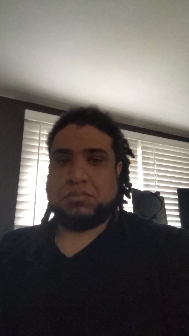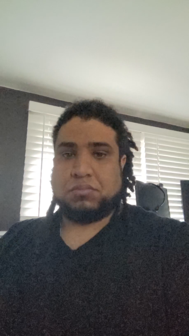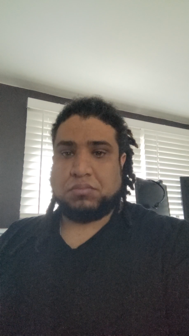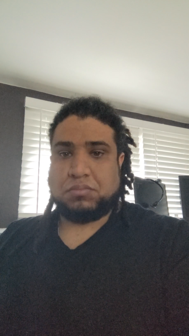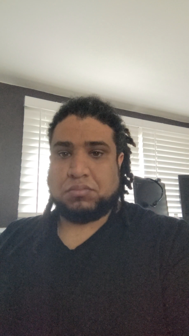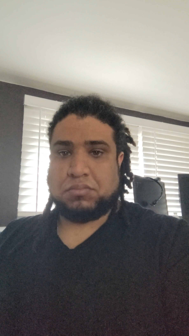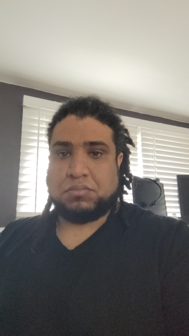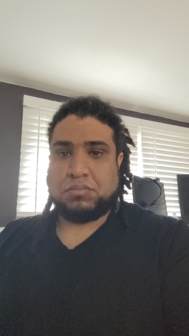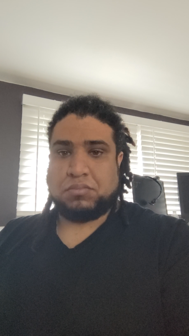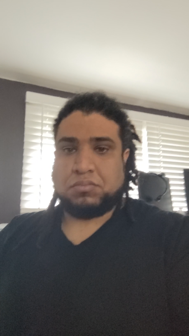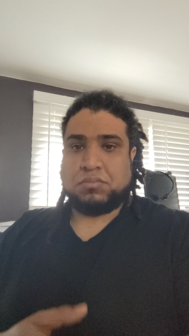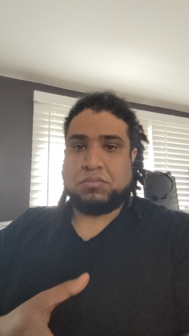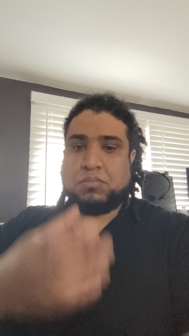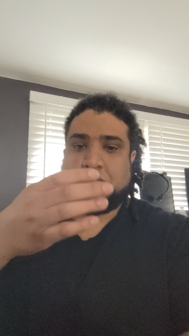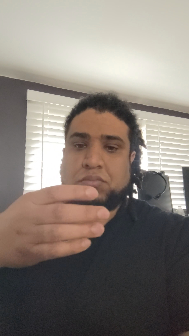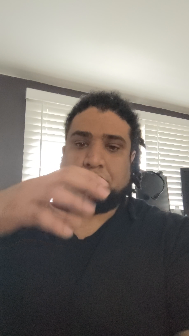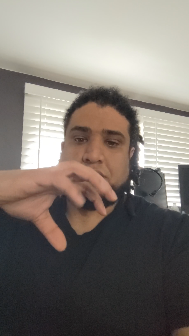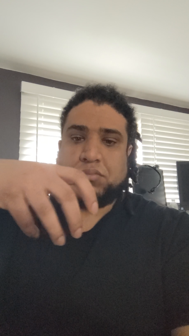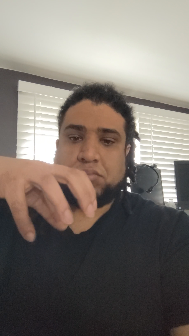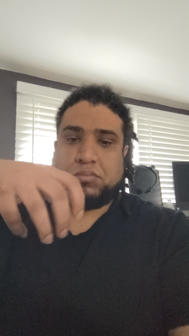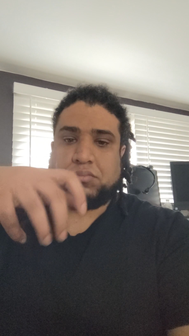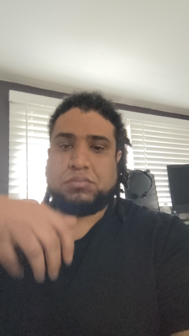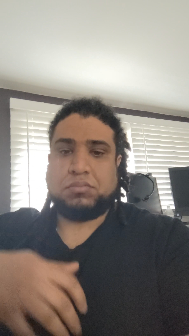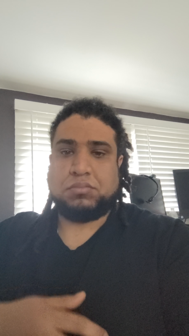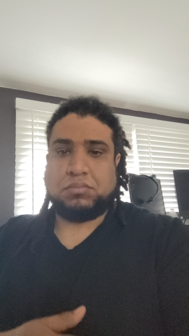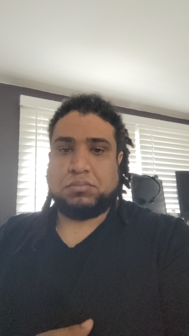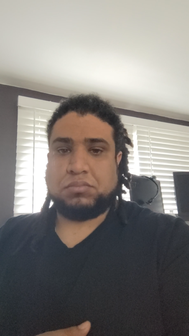jar